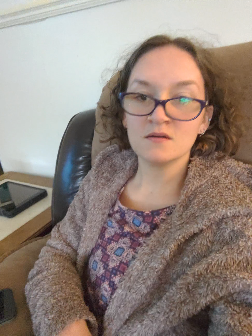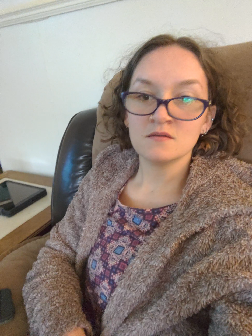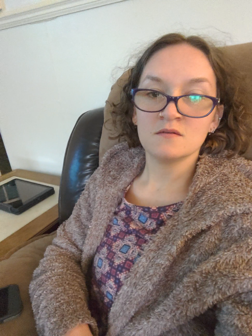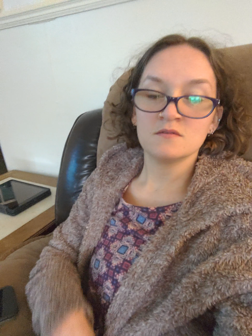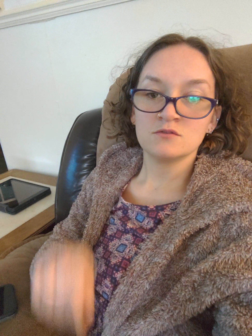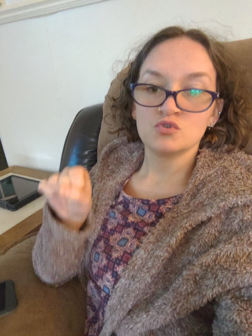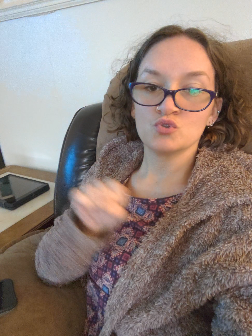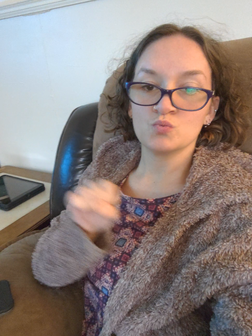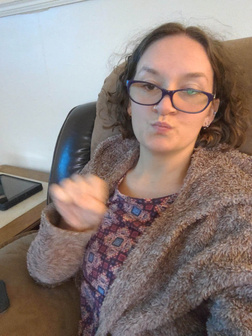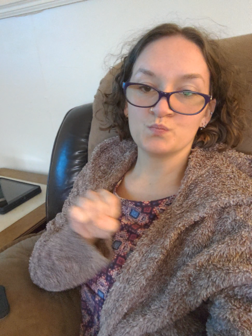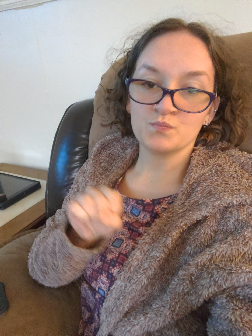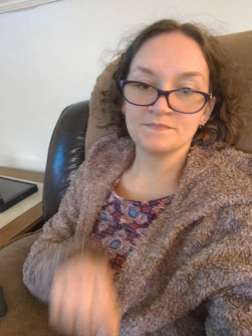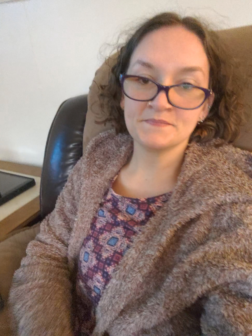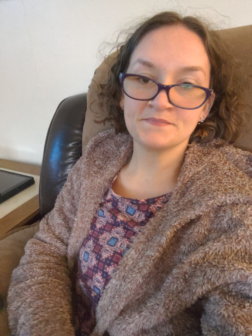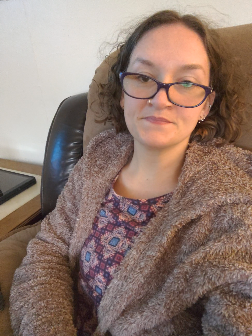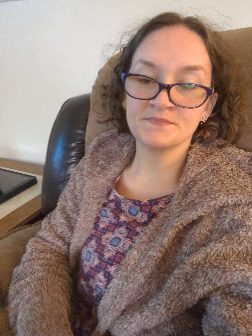shoe